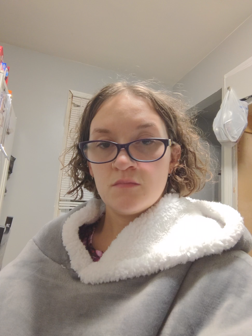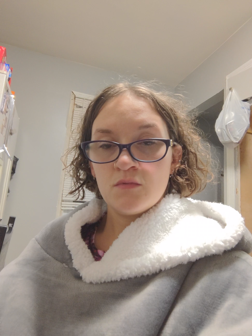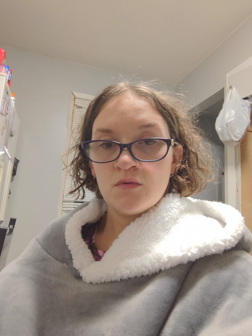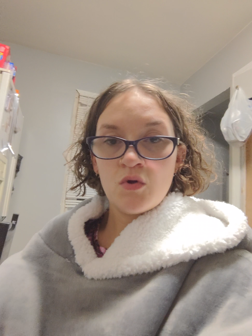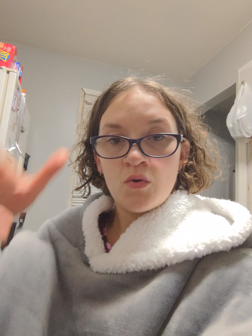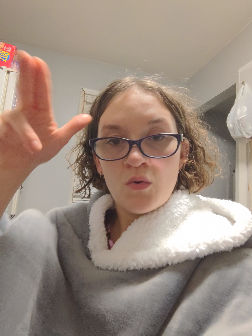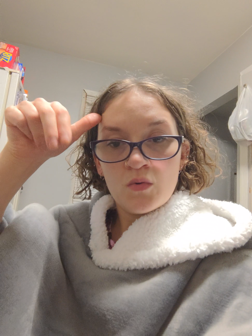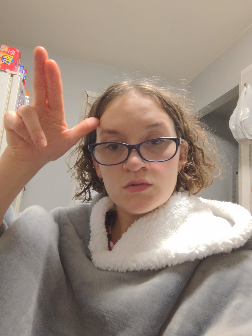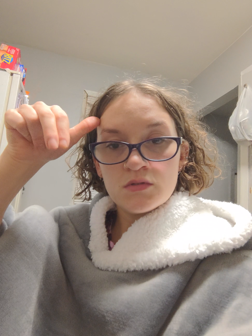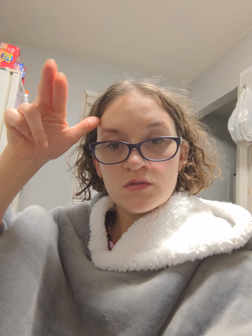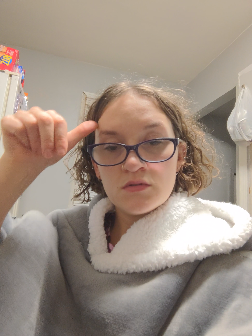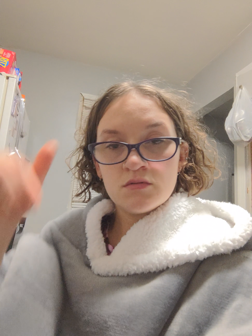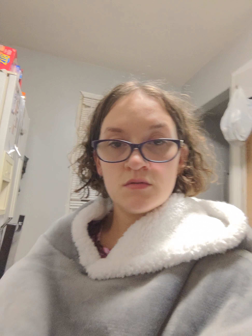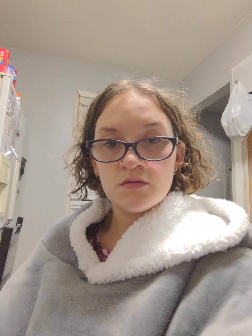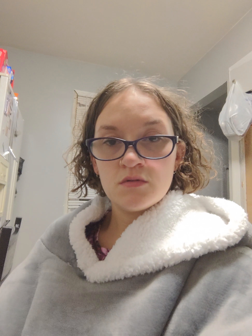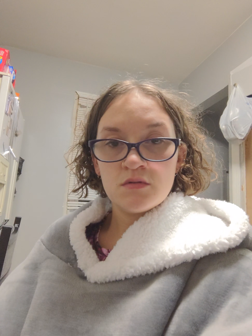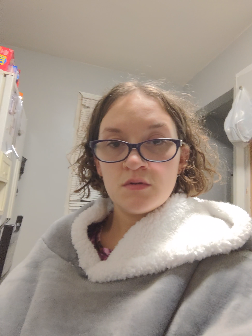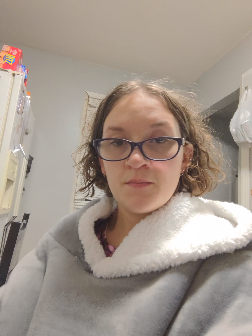horse